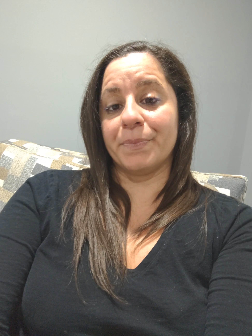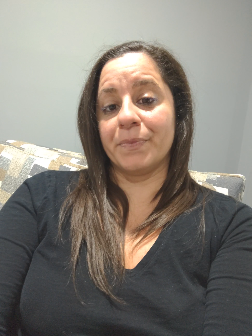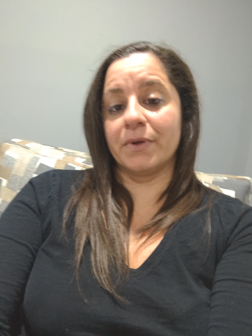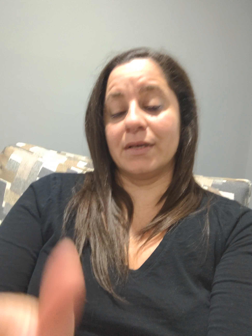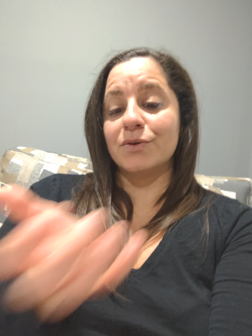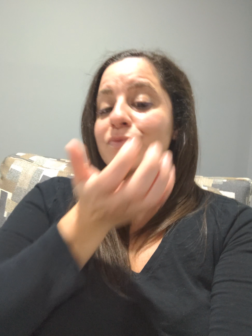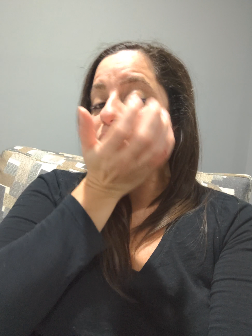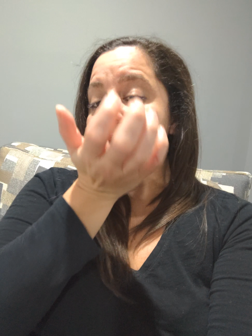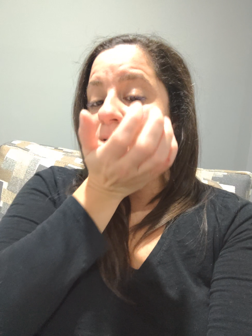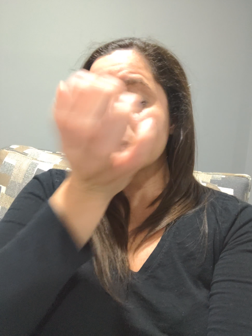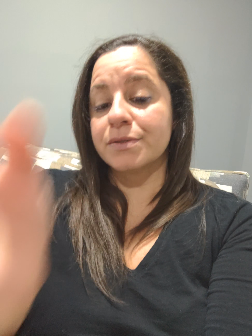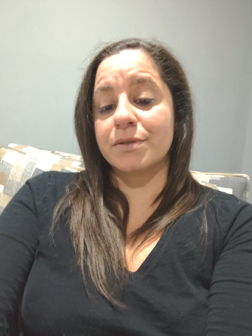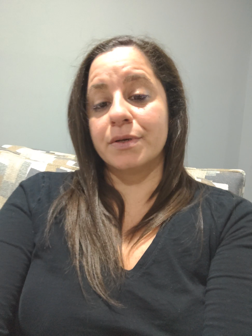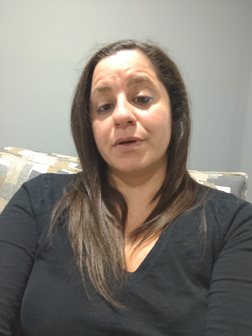grass